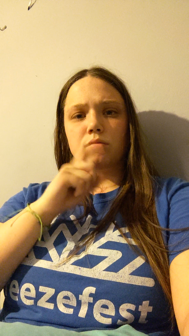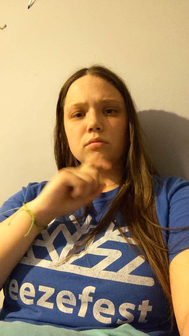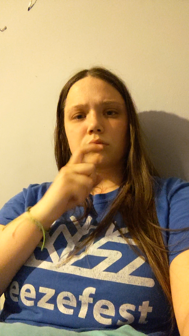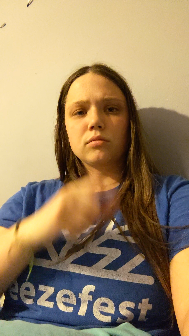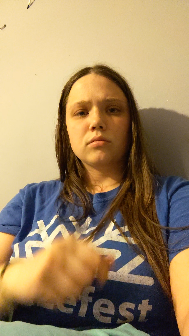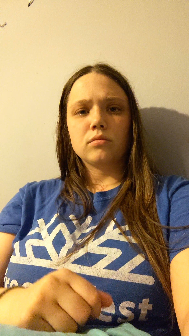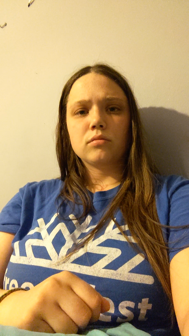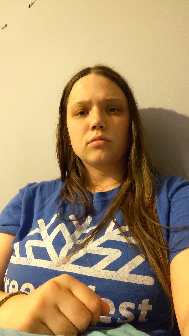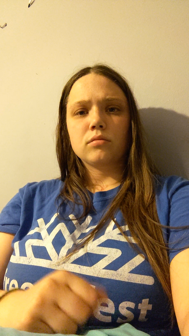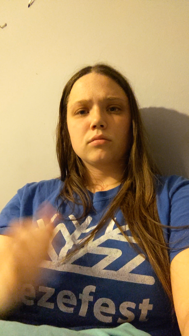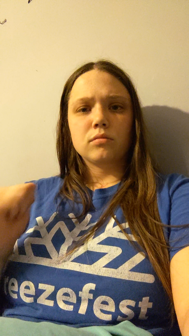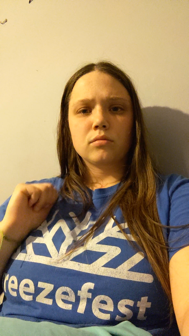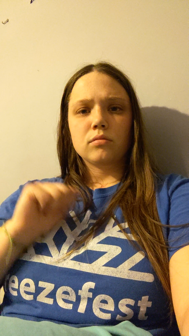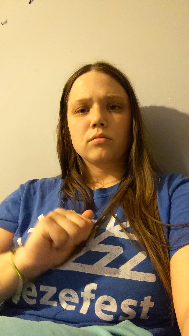coats